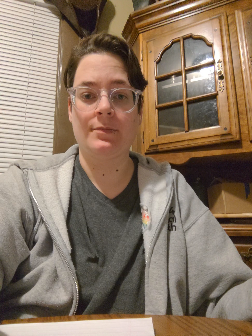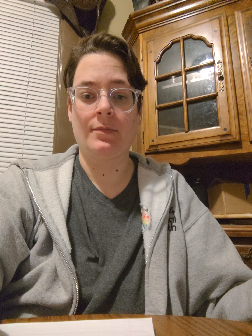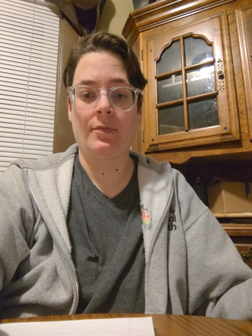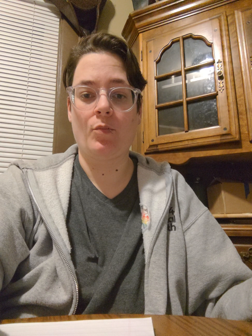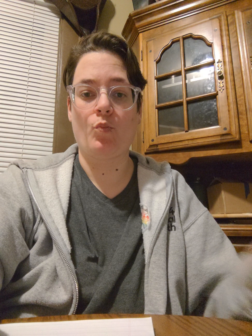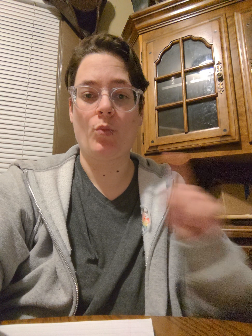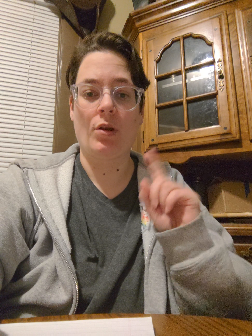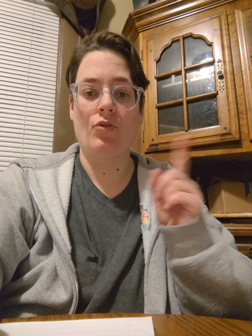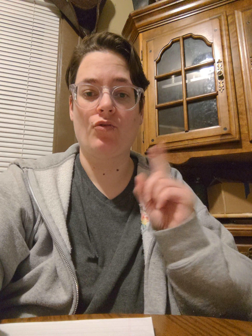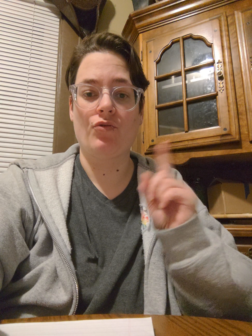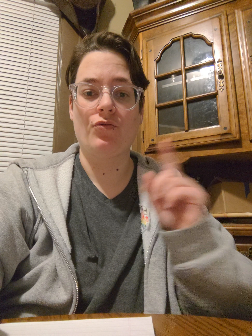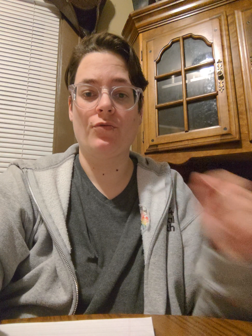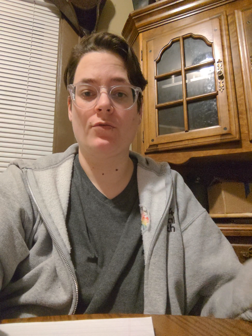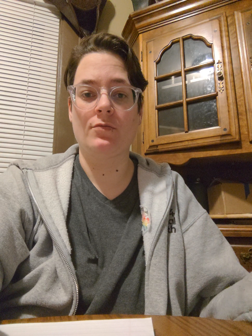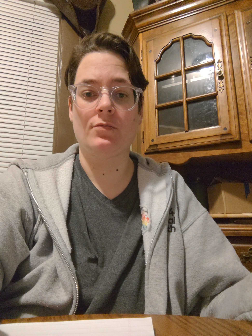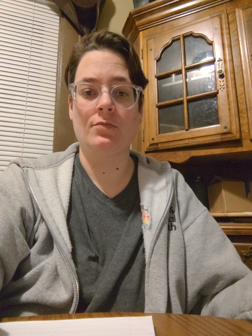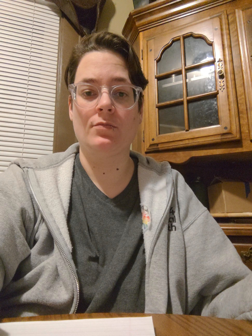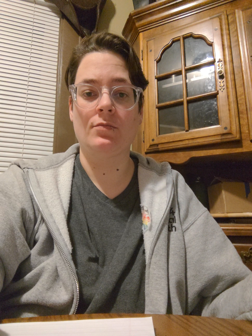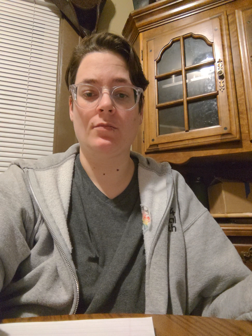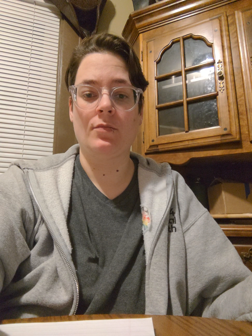where